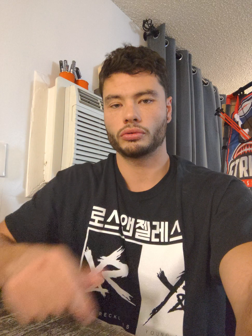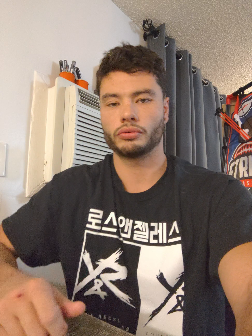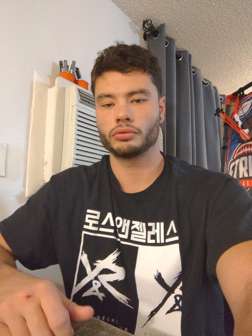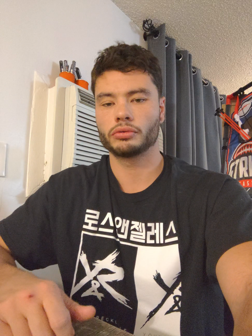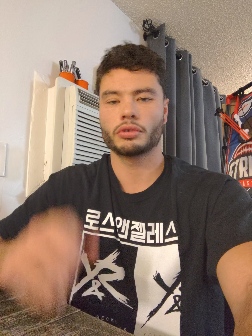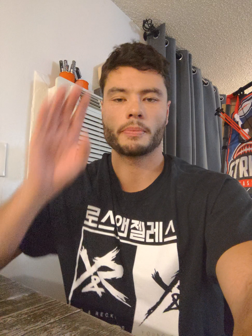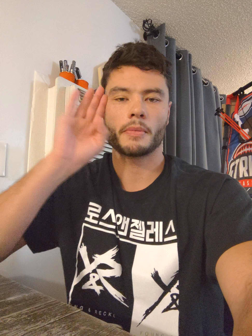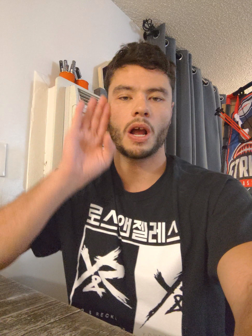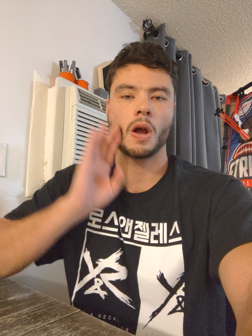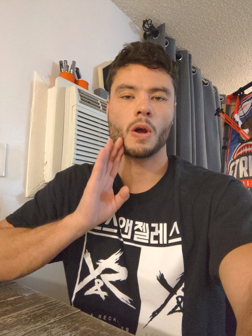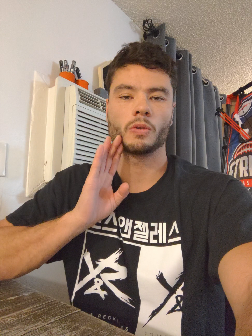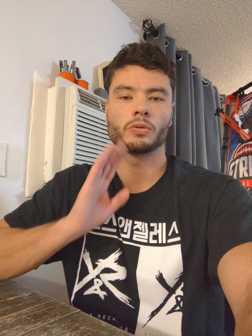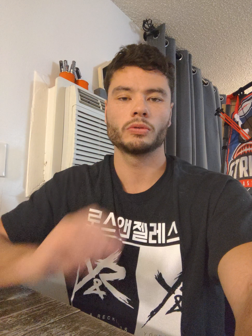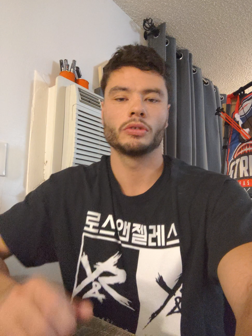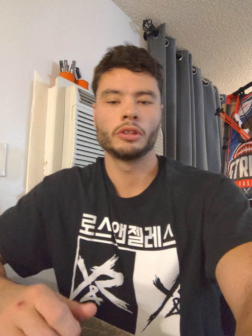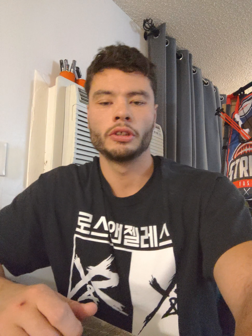brown